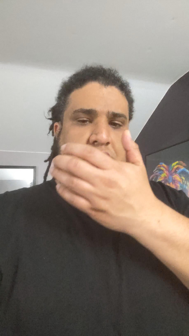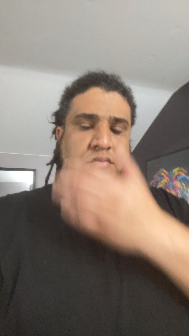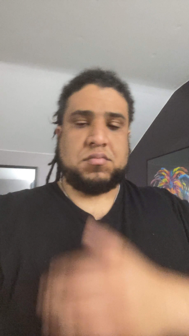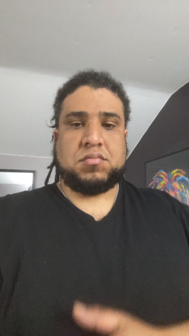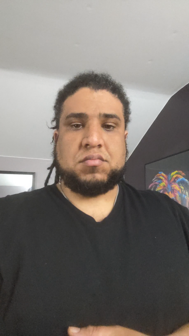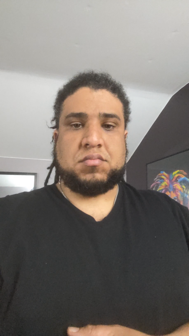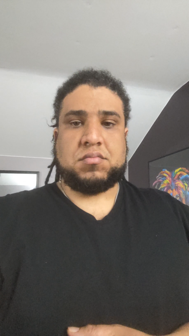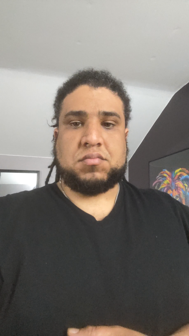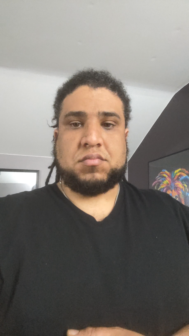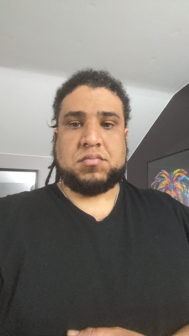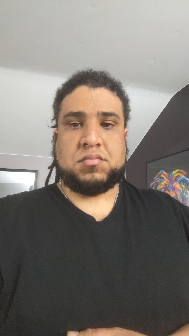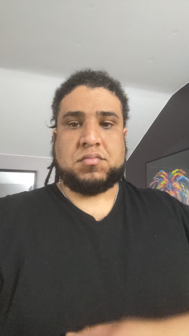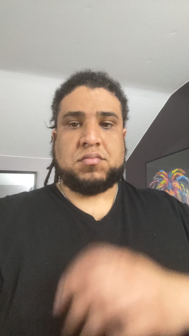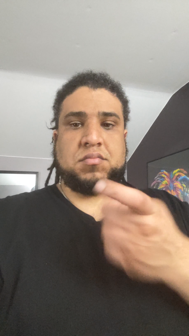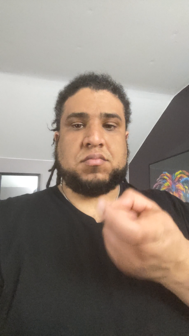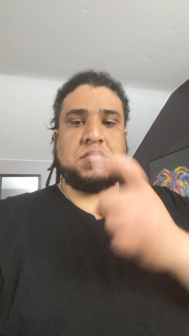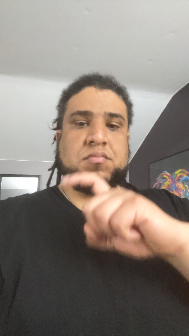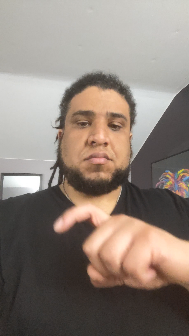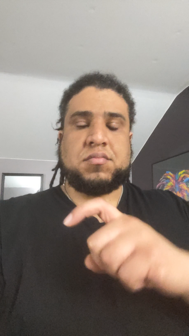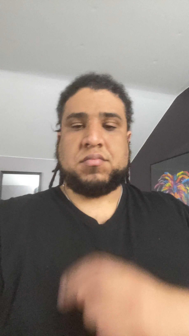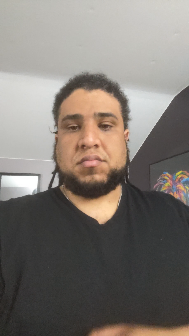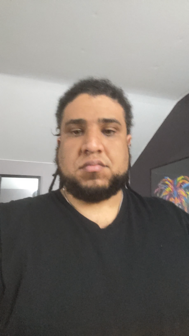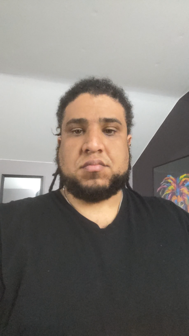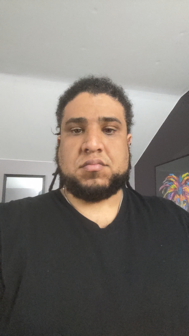friend